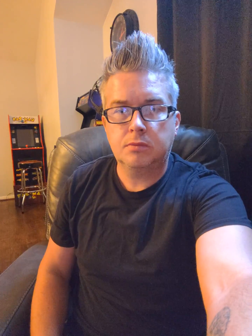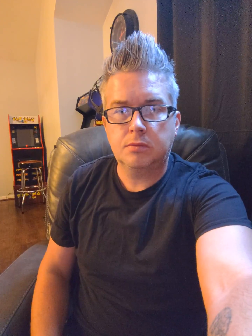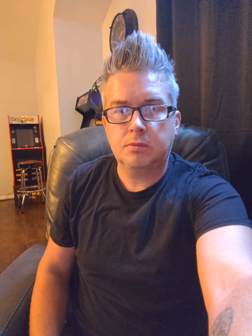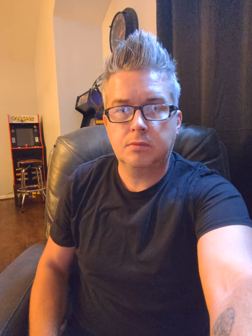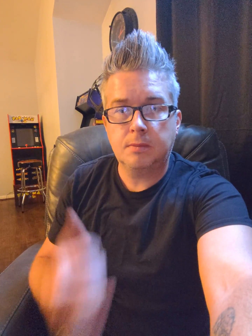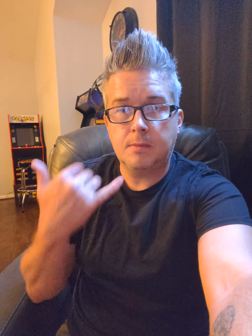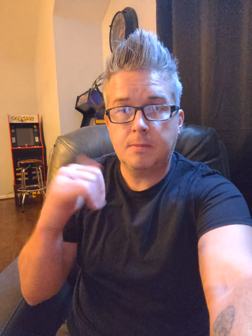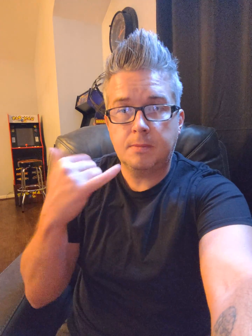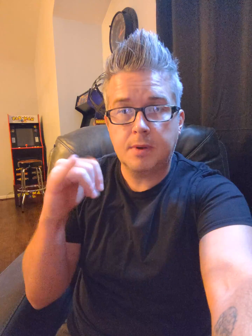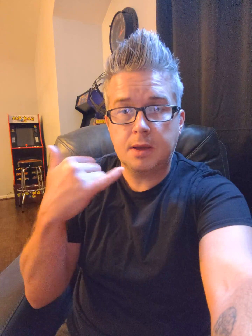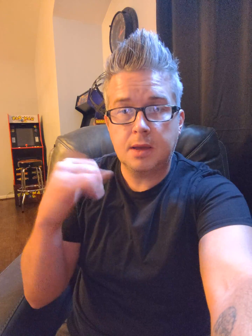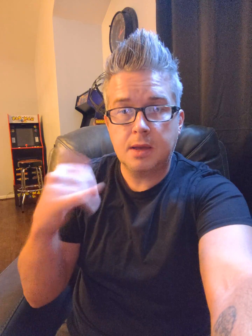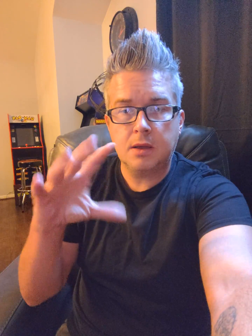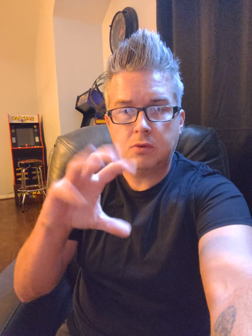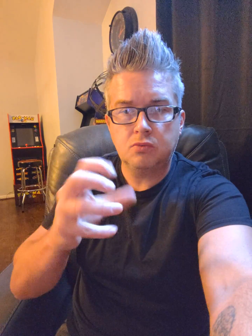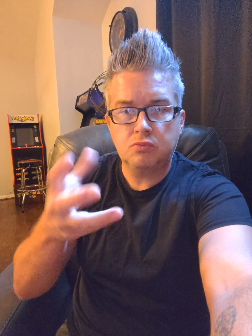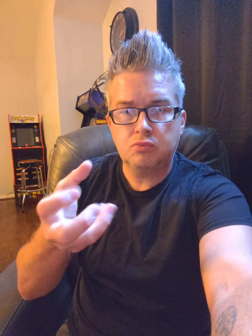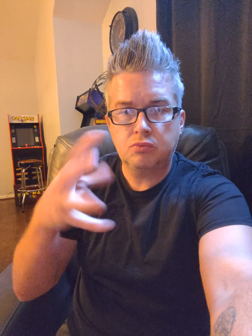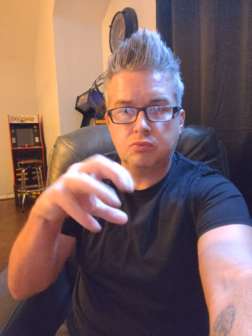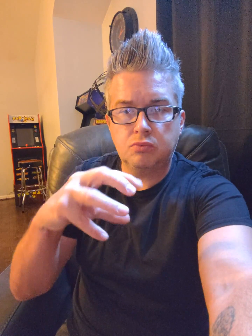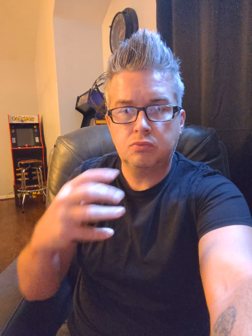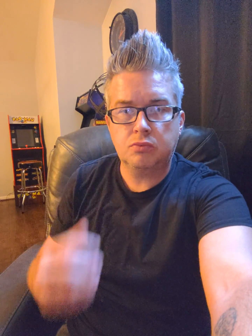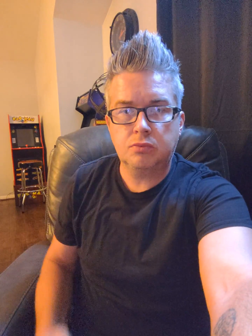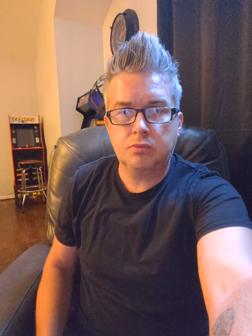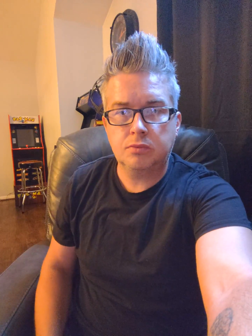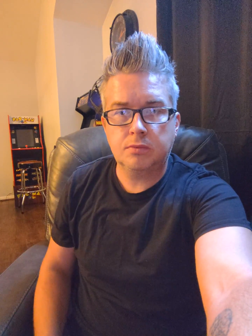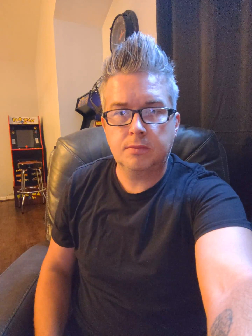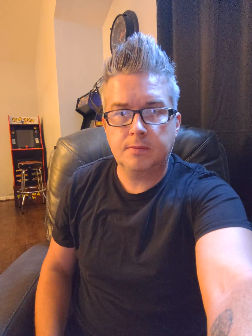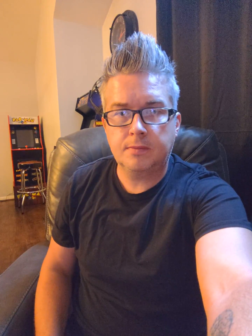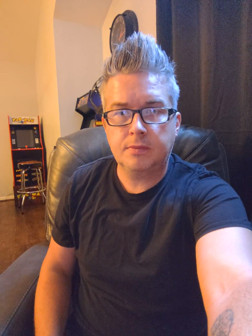play dough